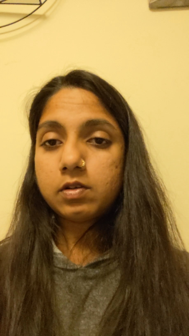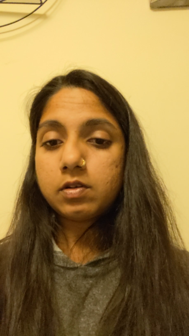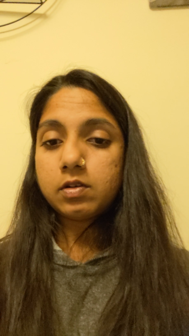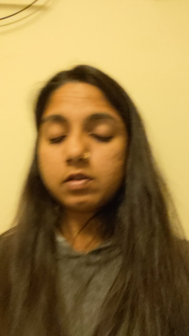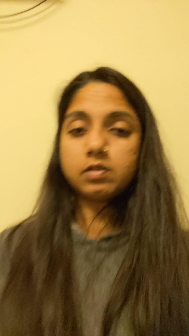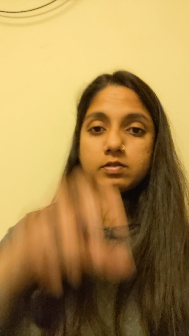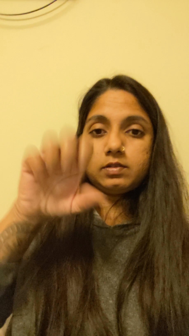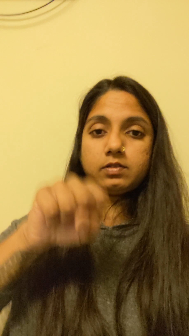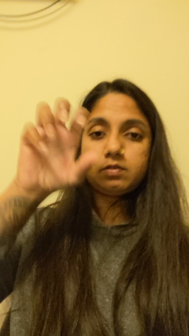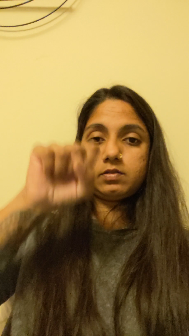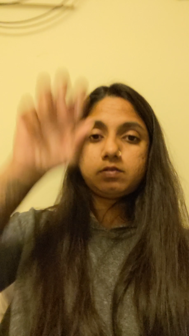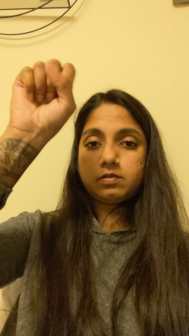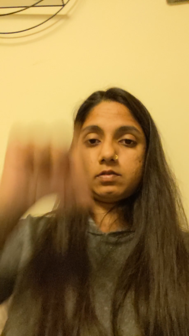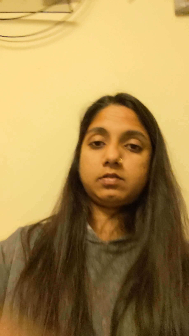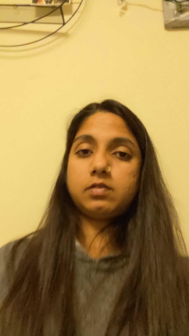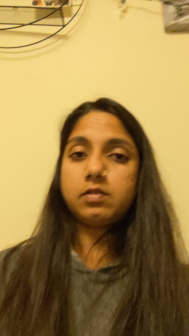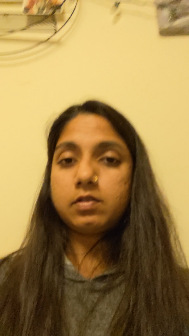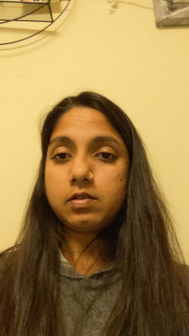ladder